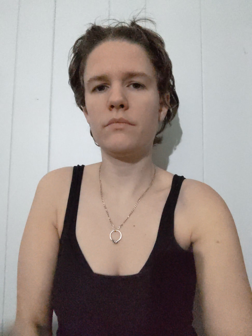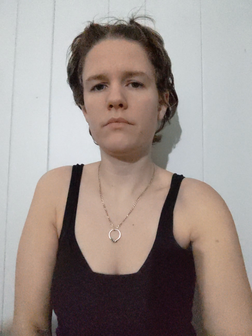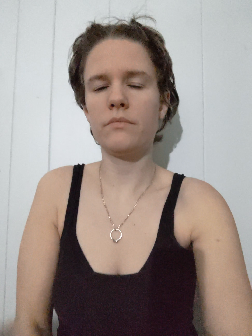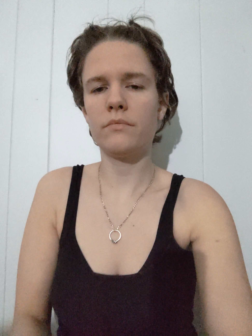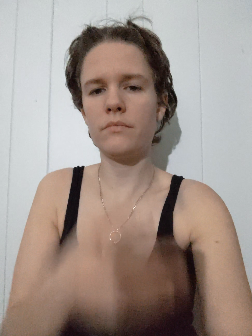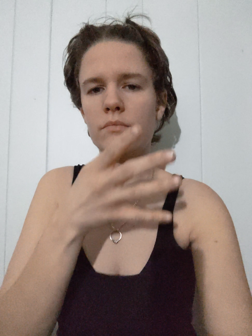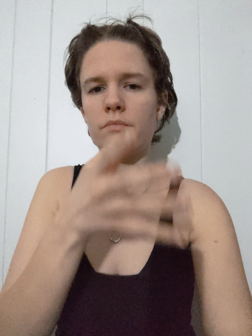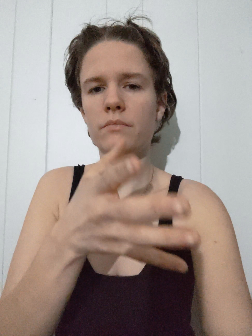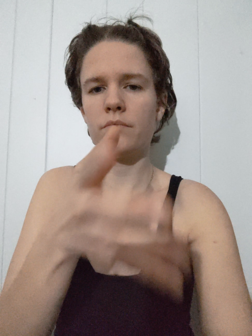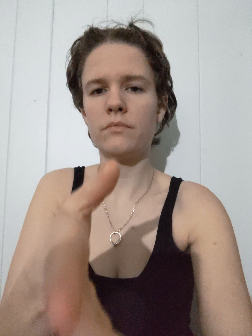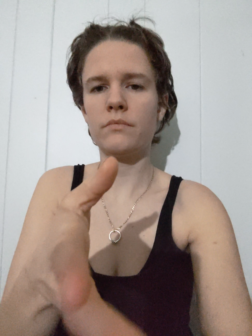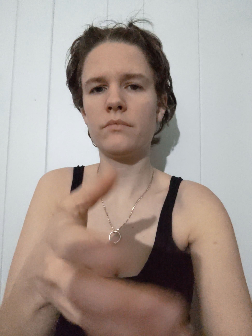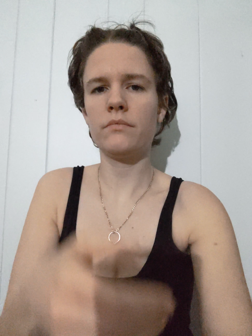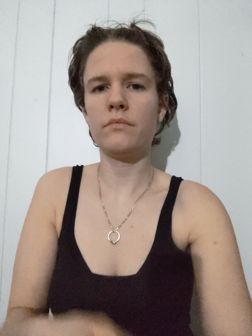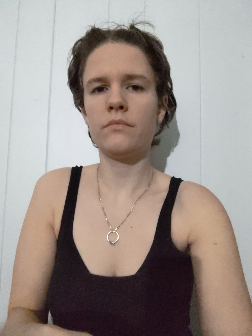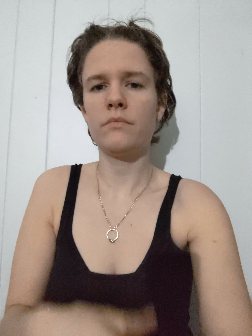grandma